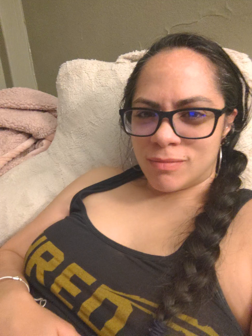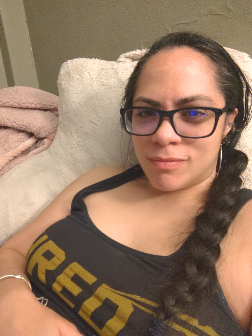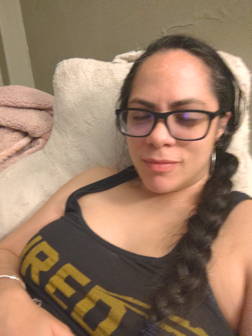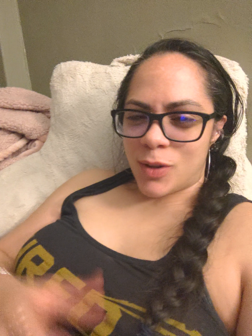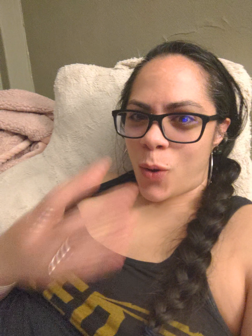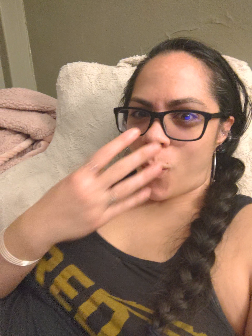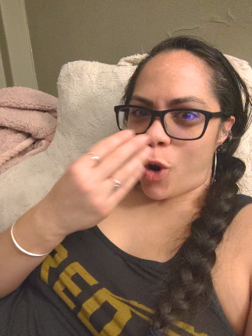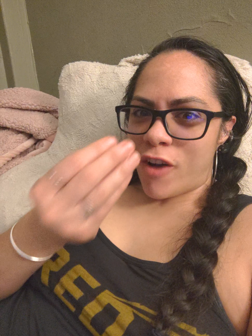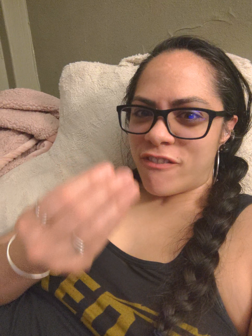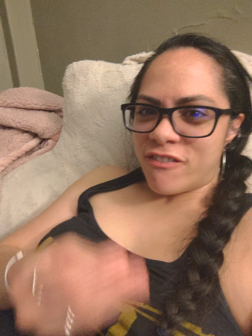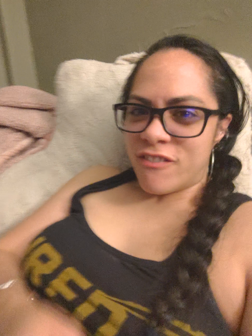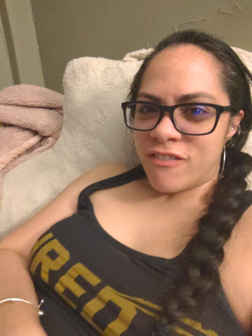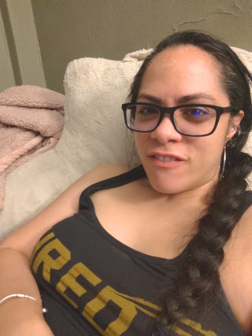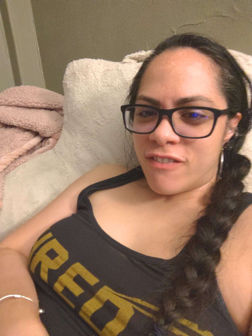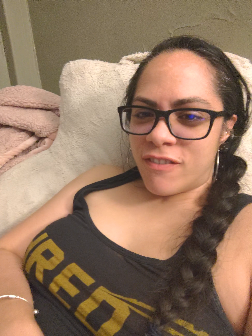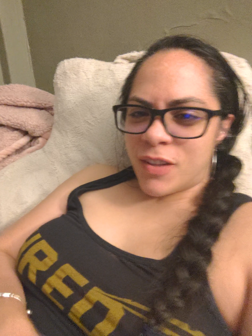wolf